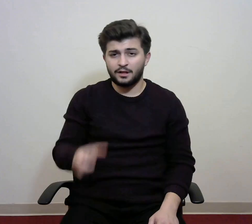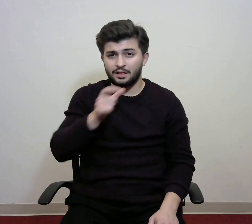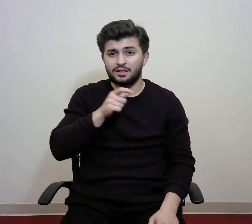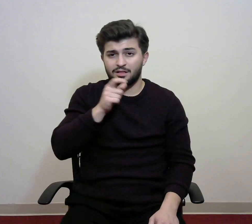dondurma